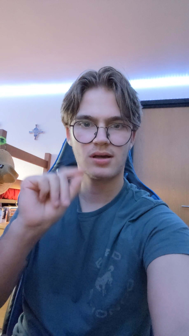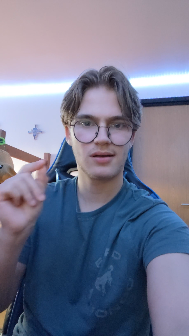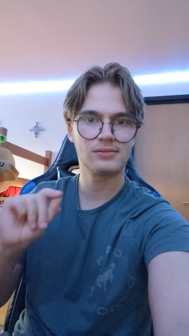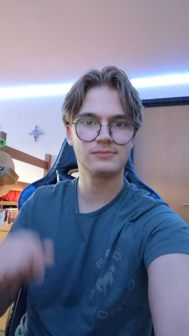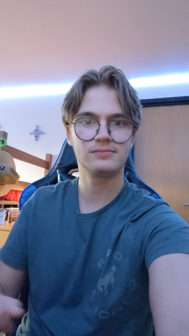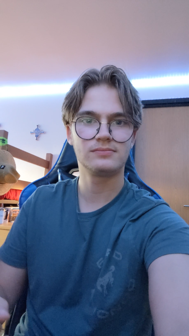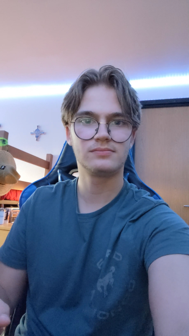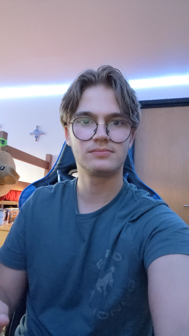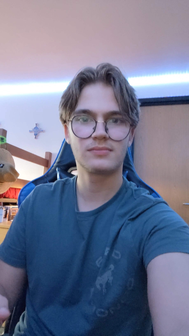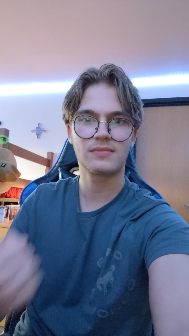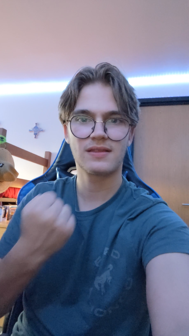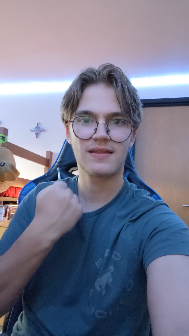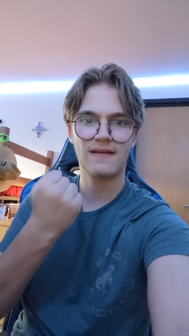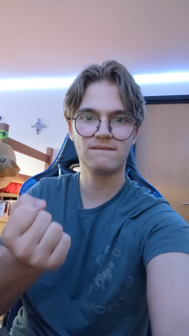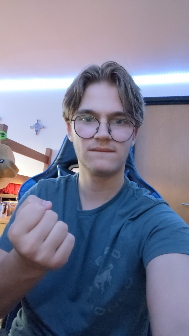drive